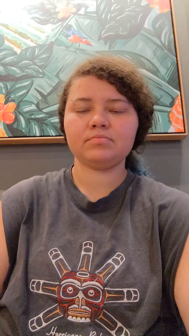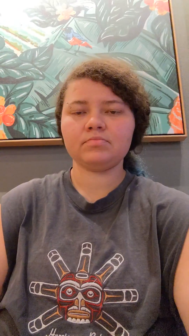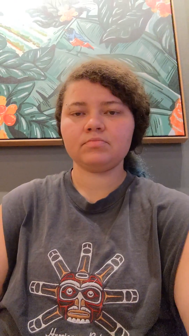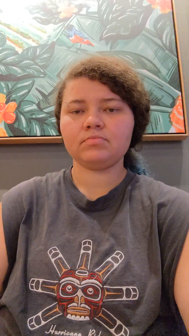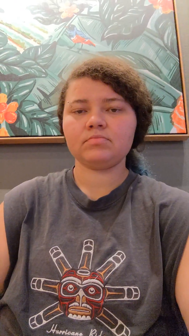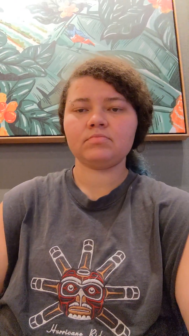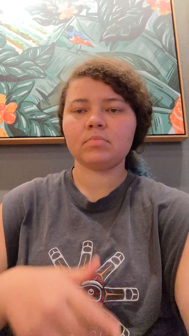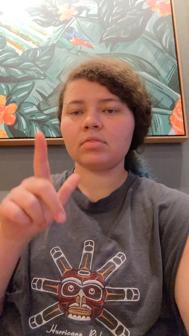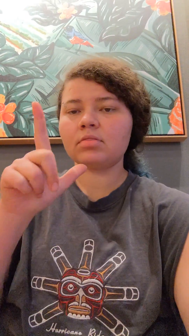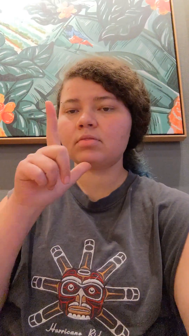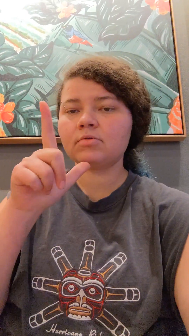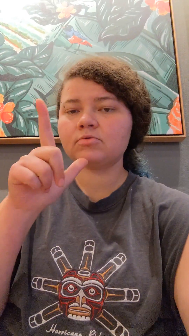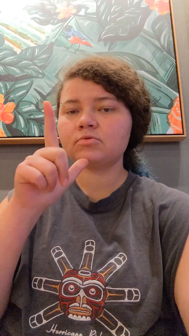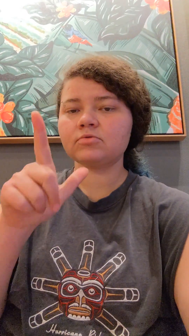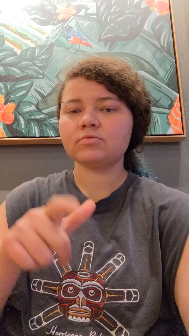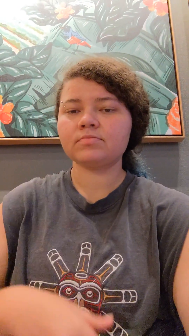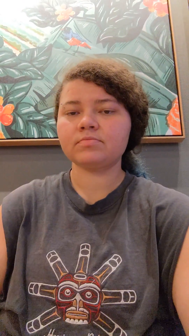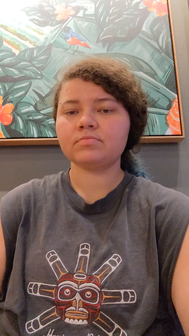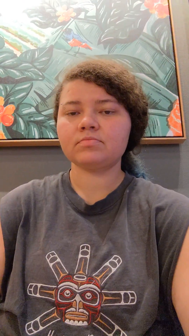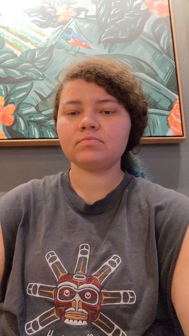lunch